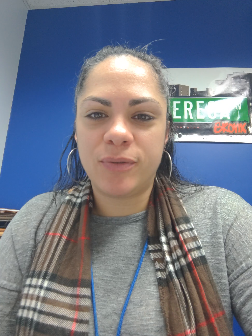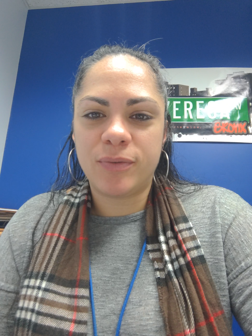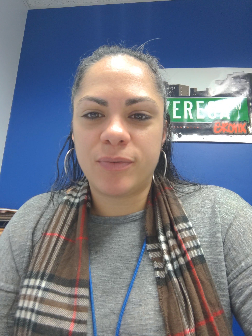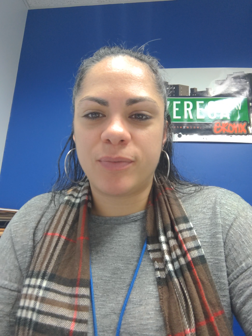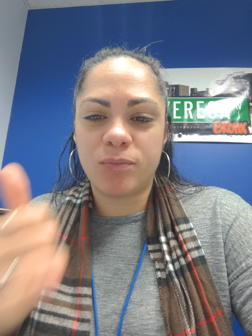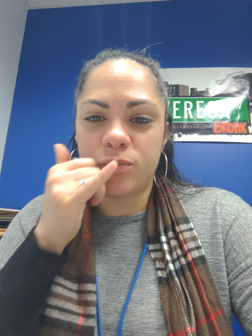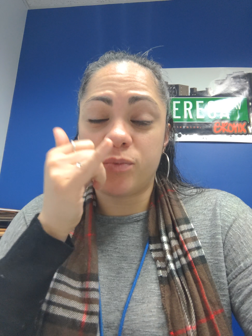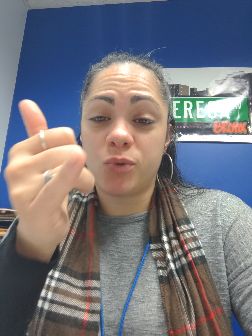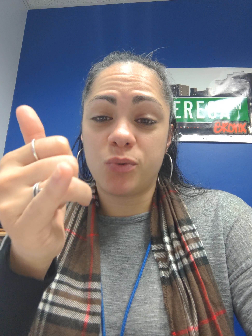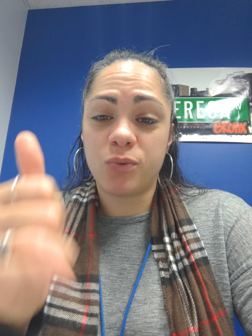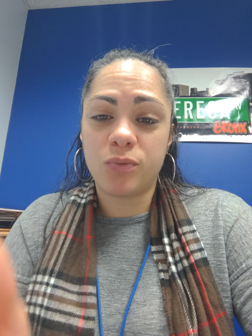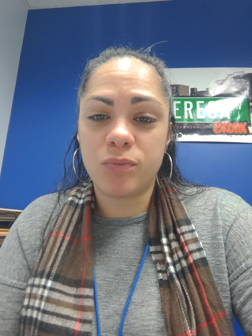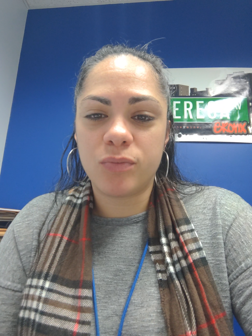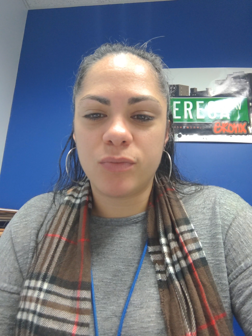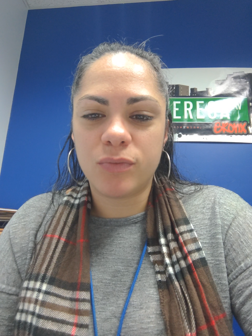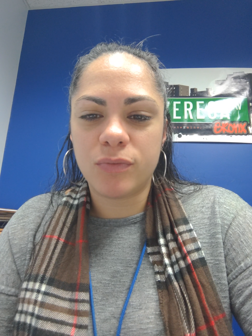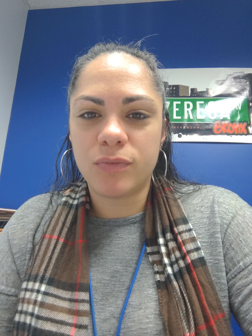call on the phone